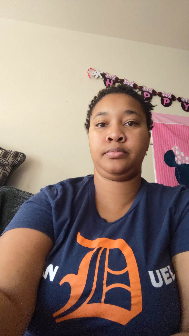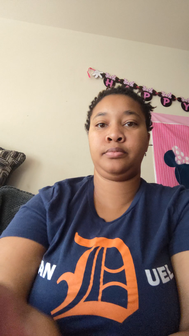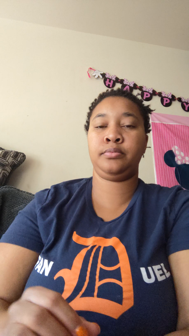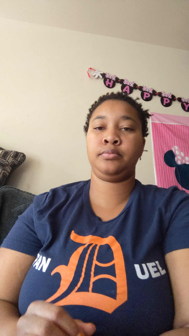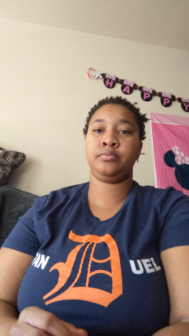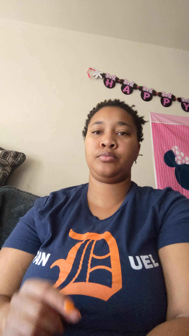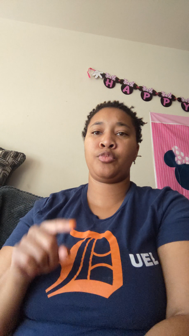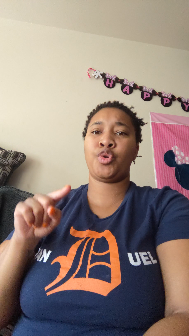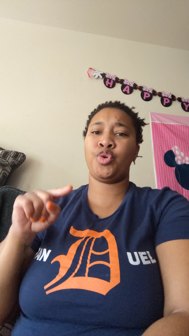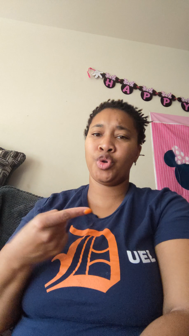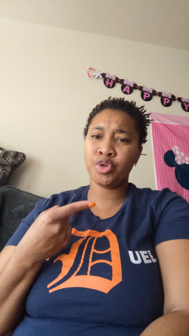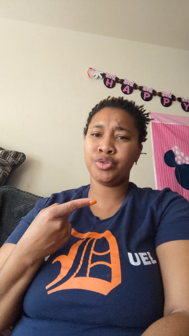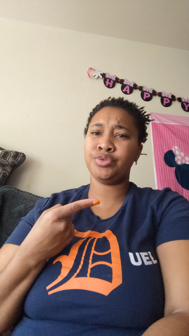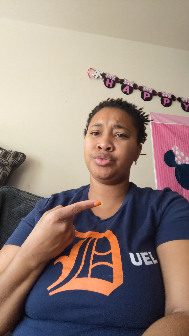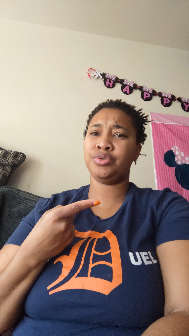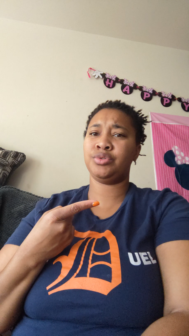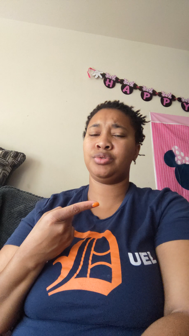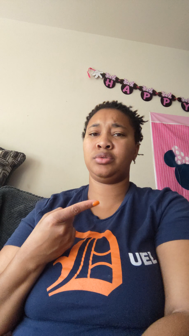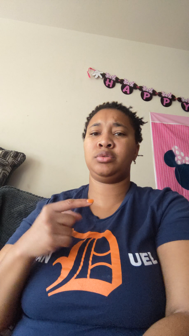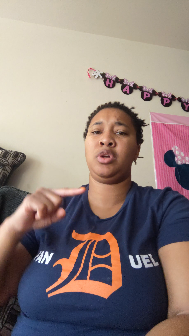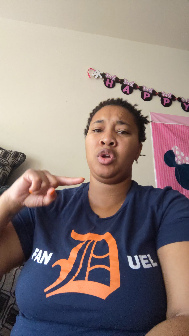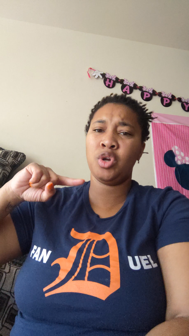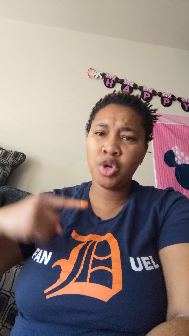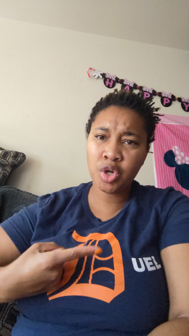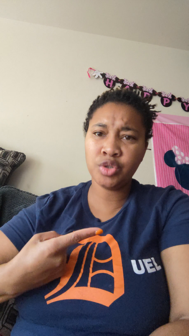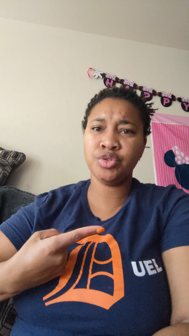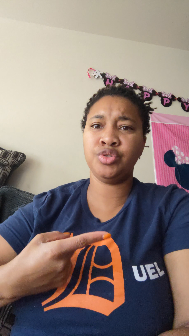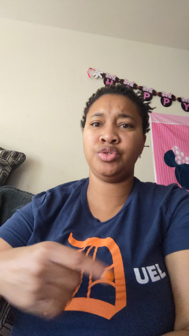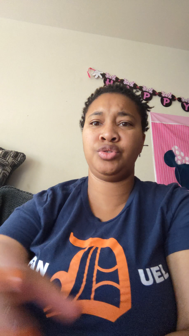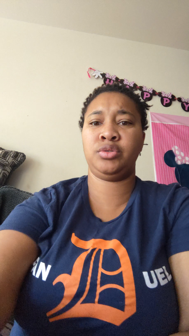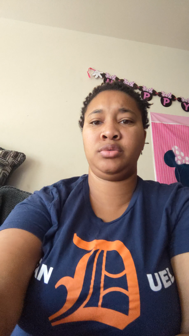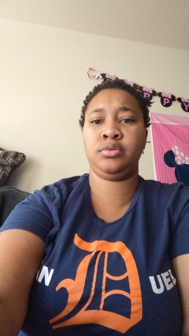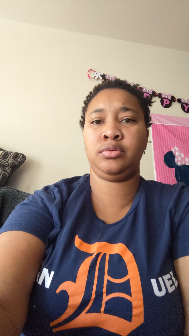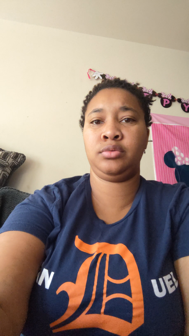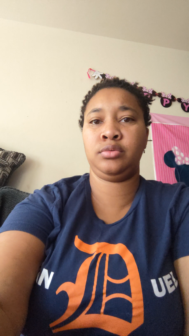hurt